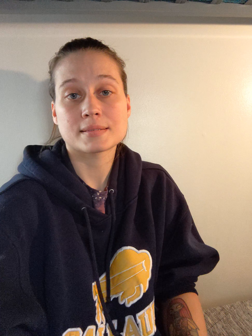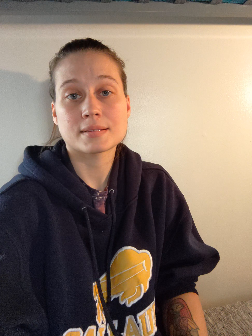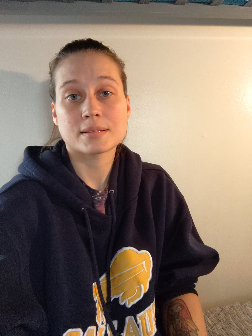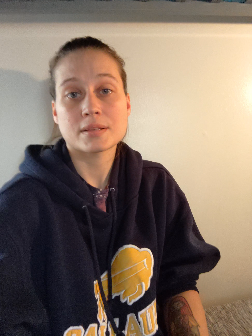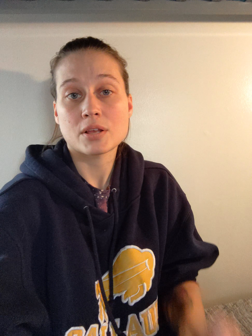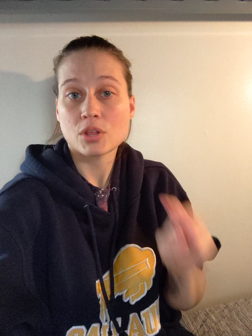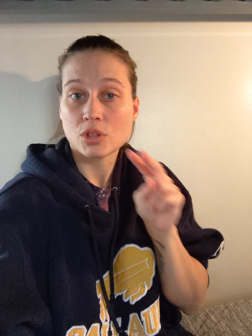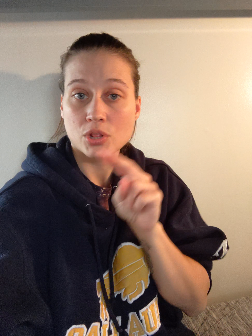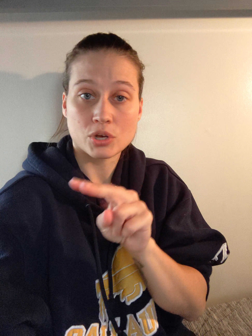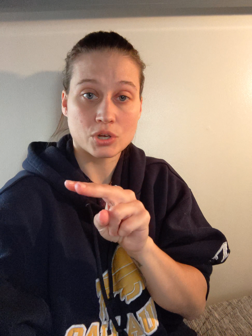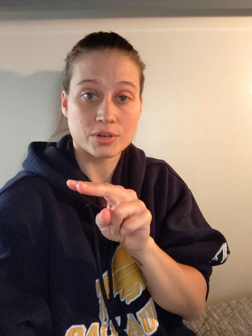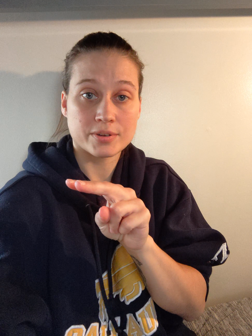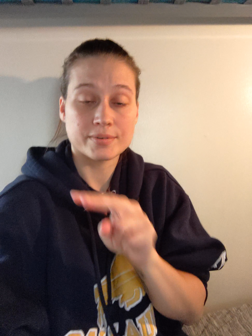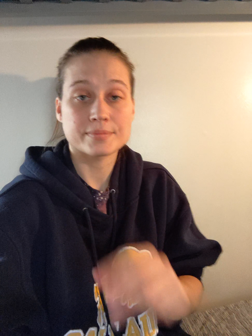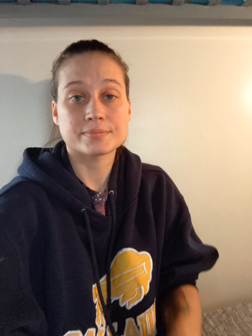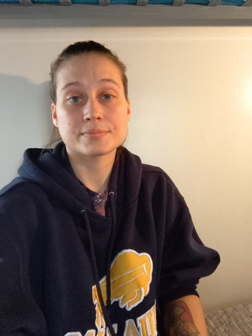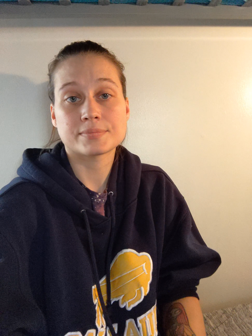look